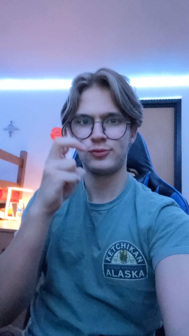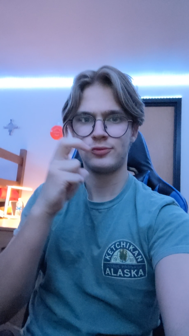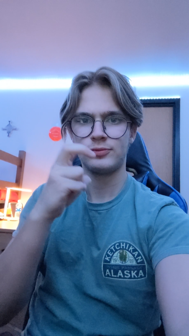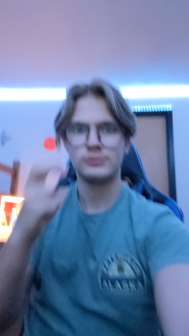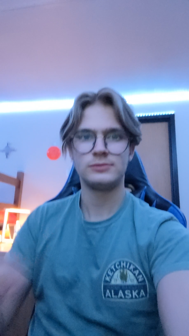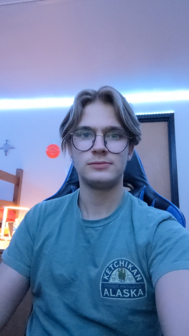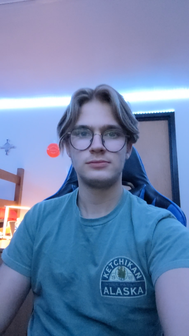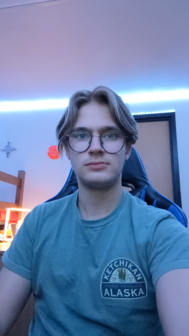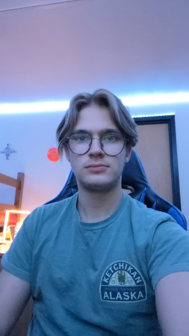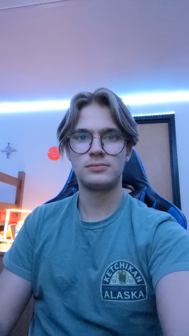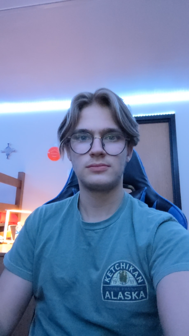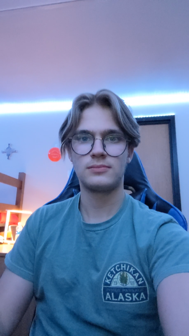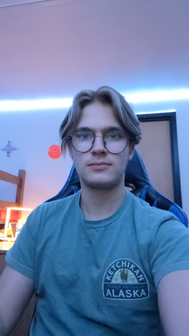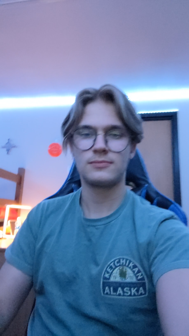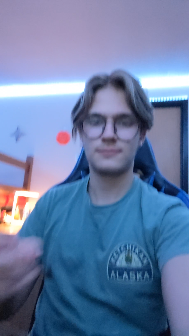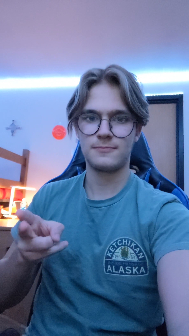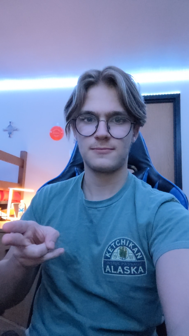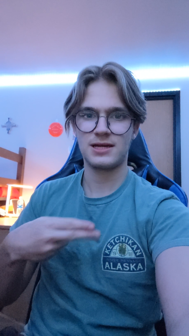belt